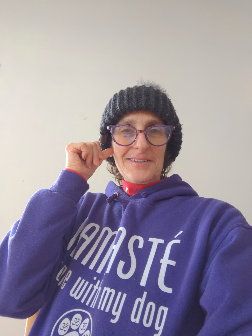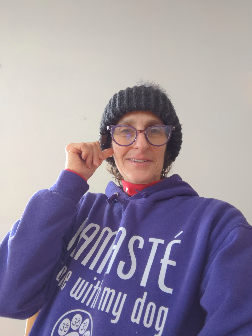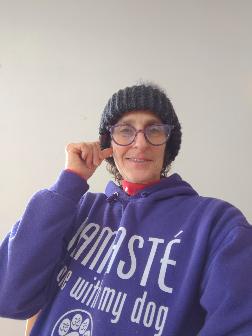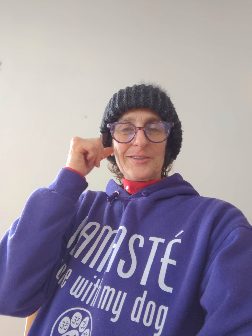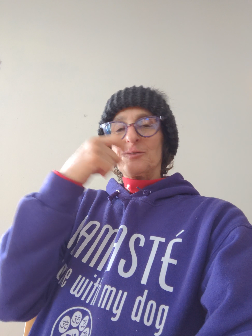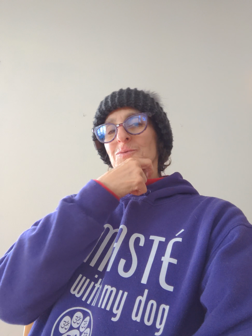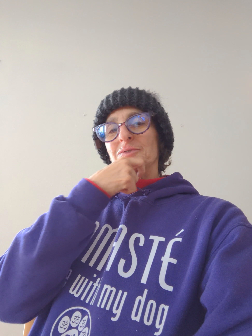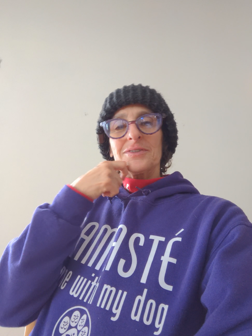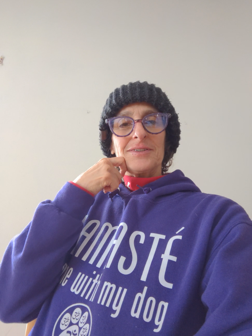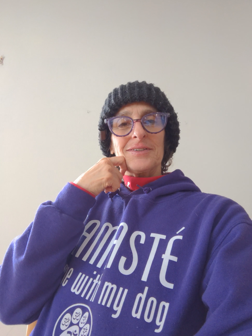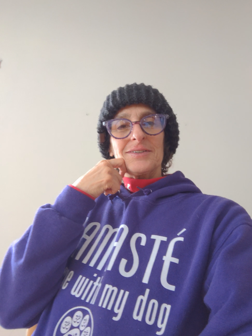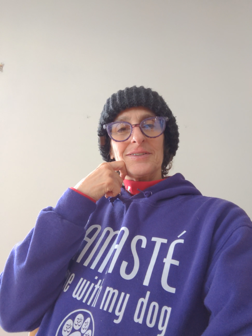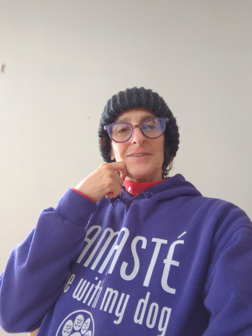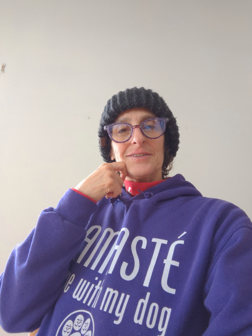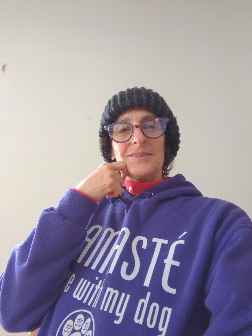dry